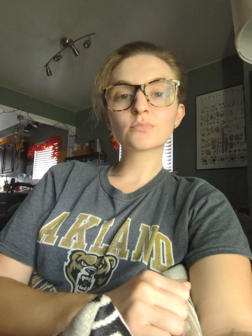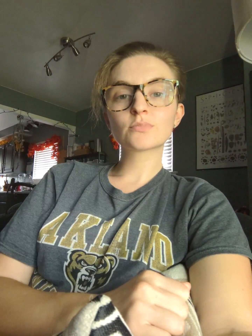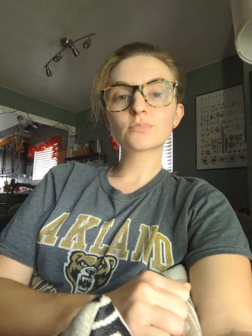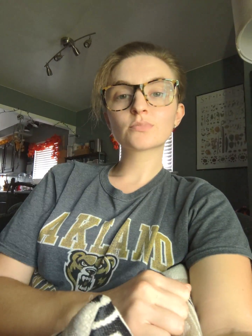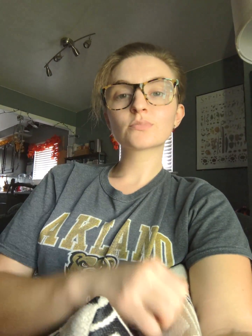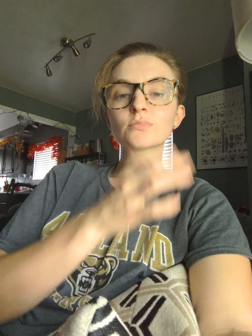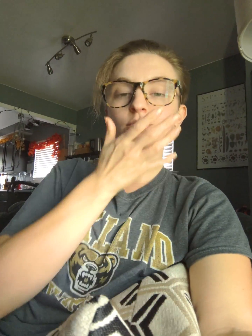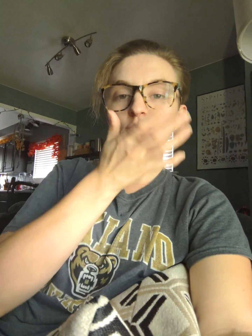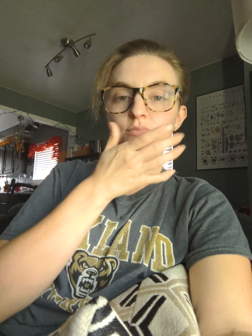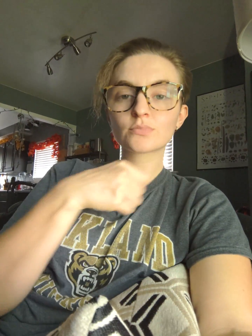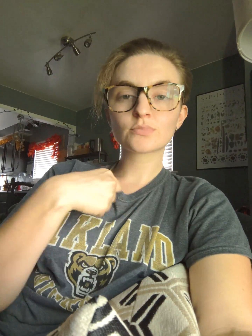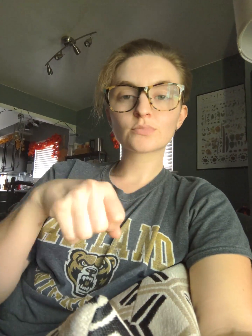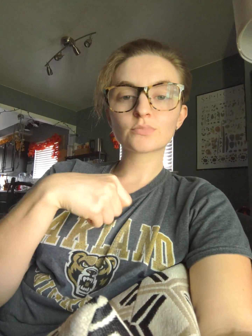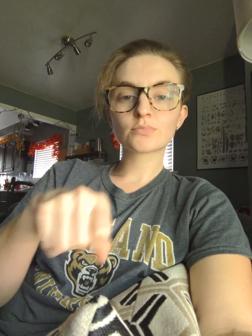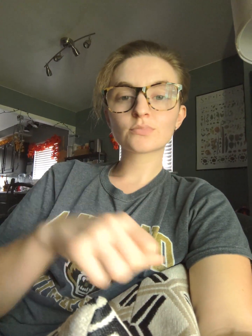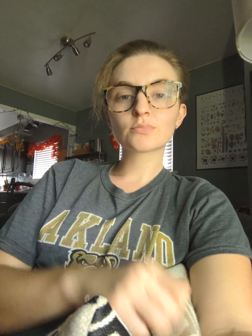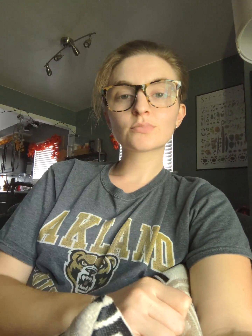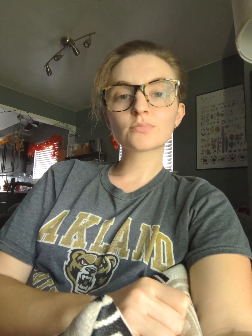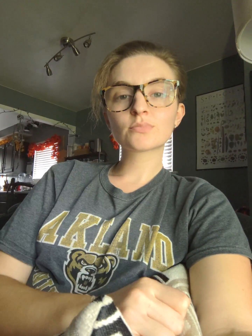lawn mower